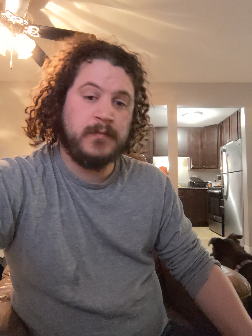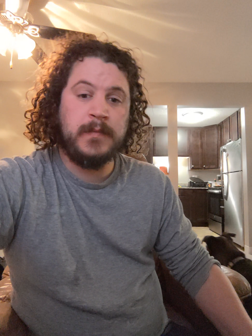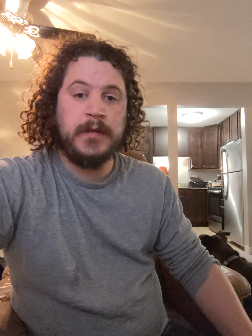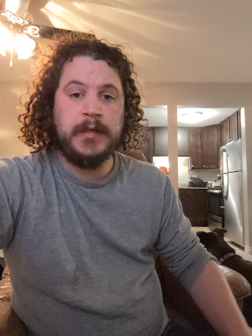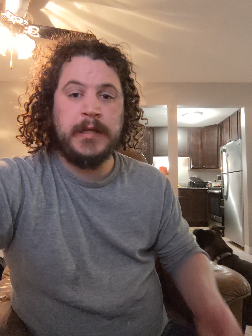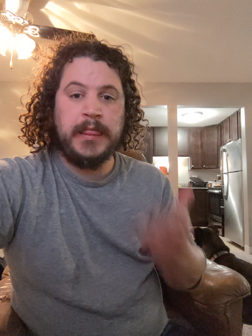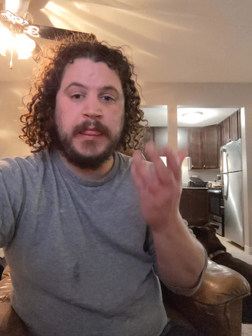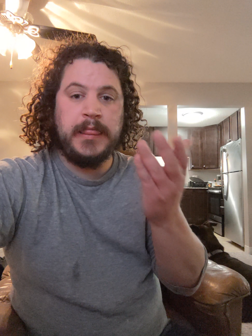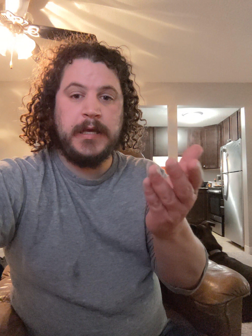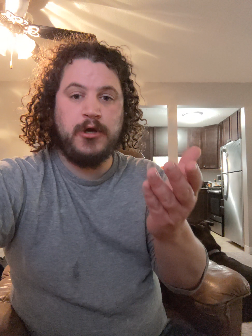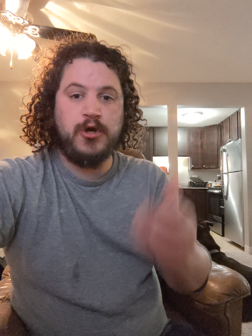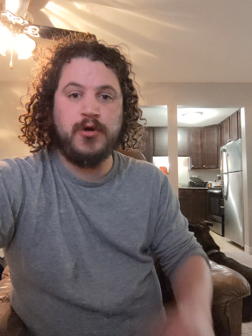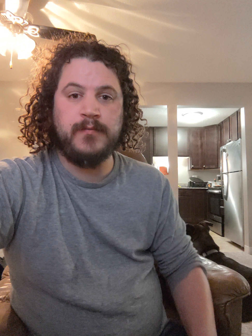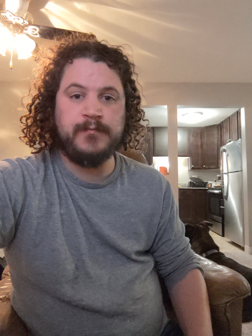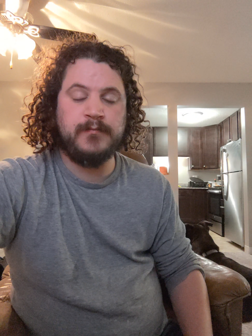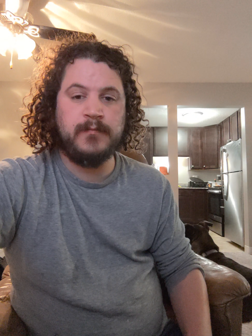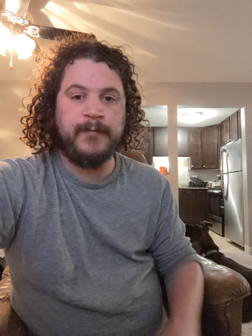there